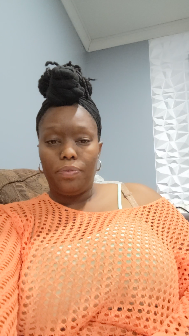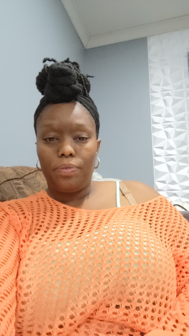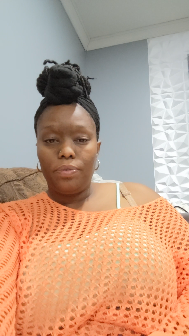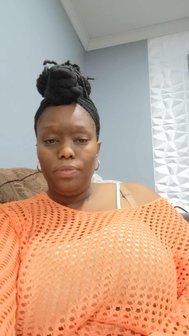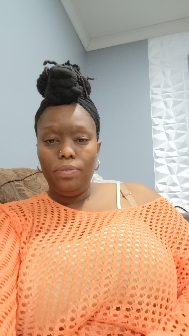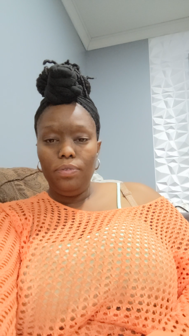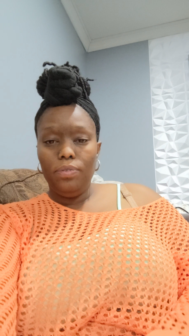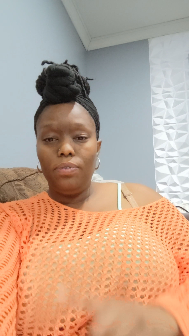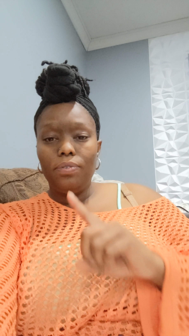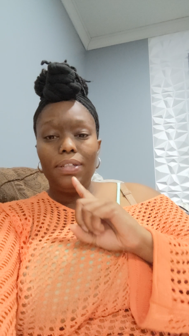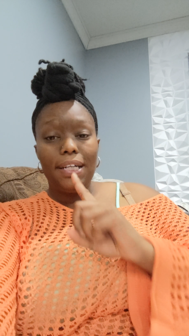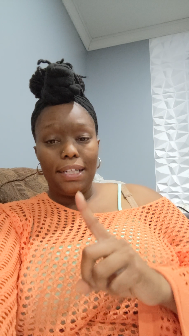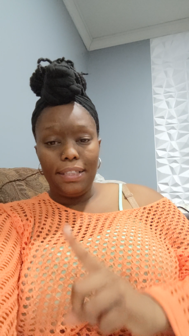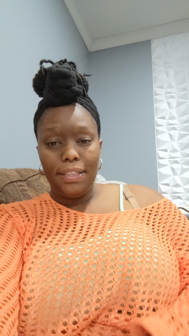is